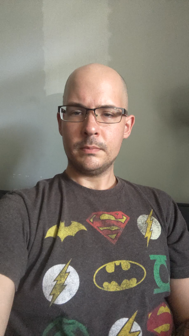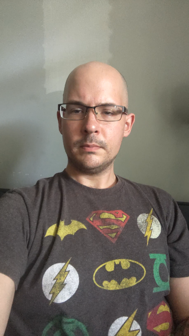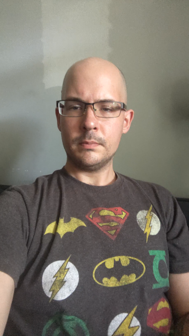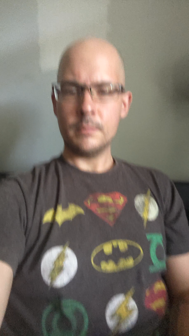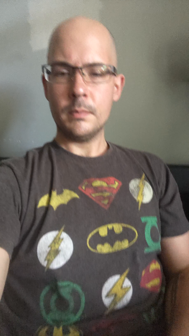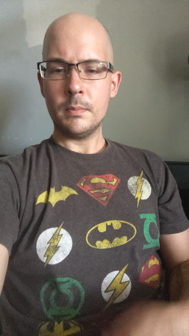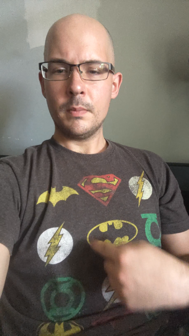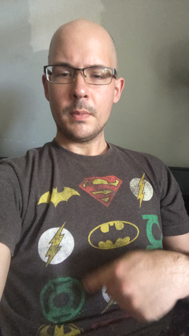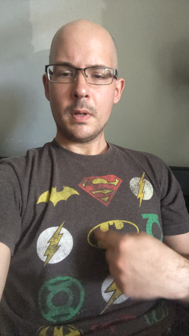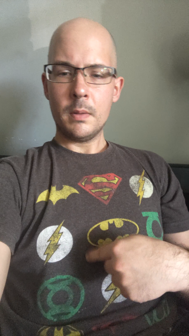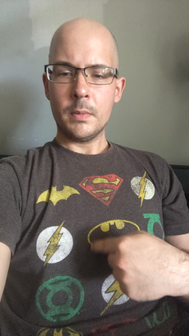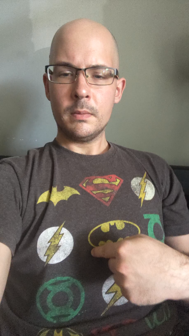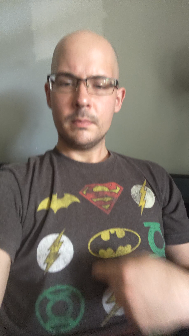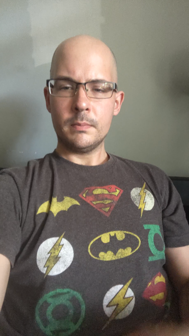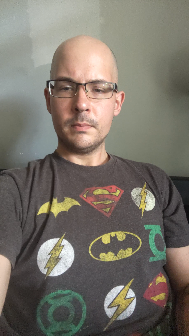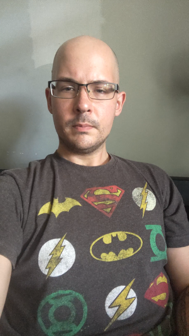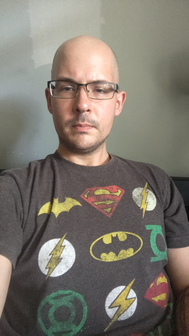belly button